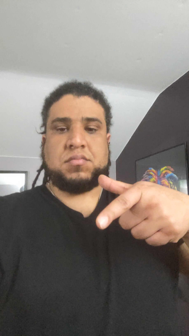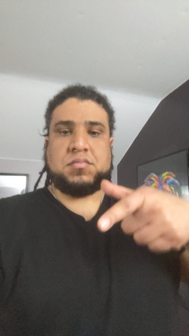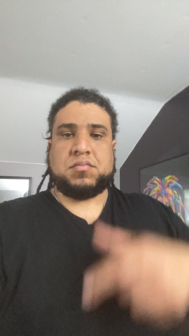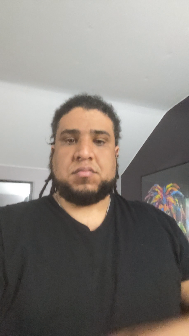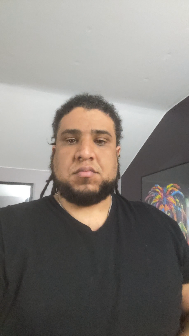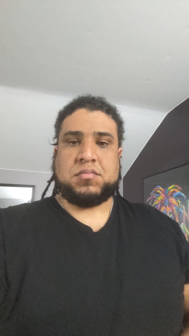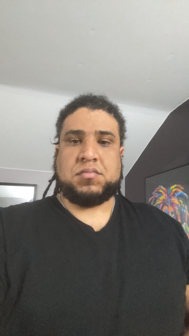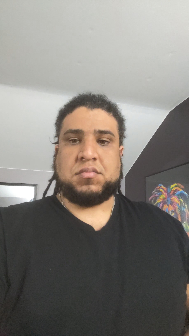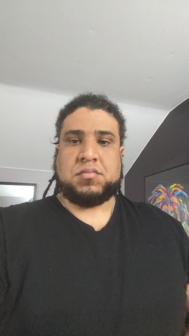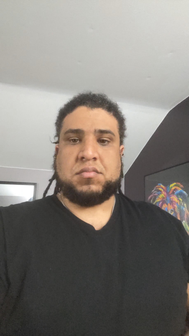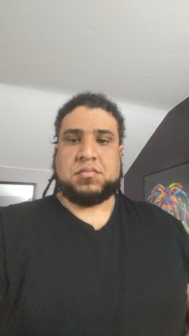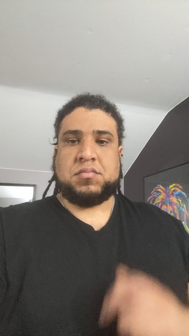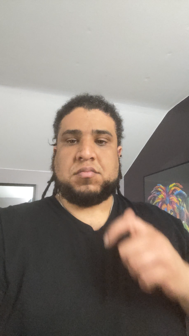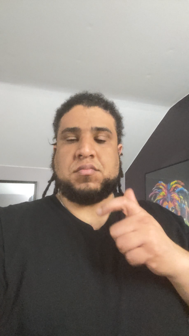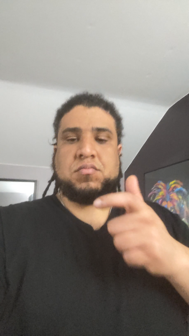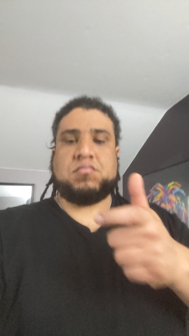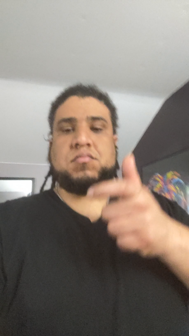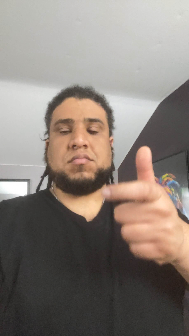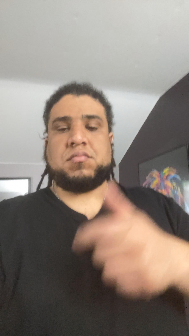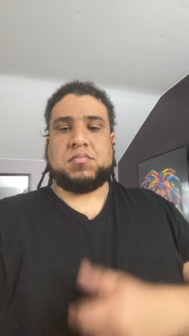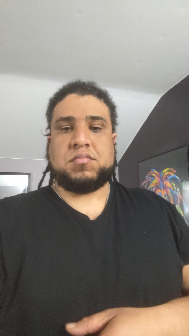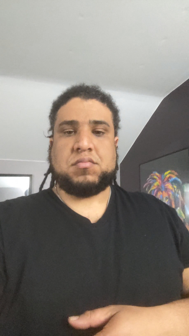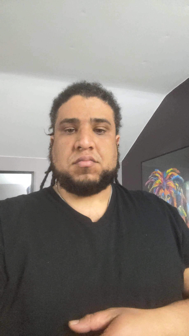run